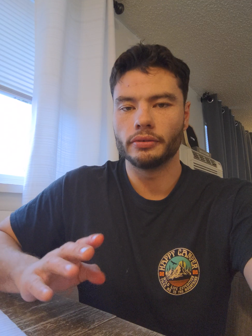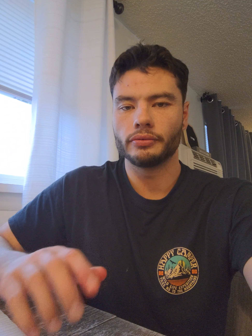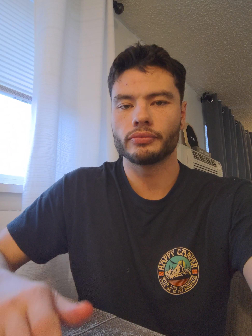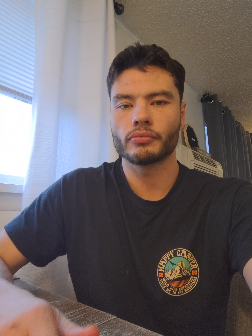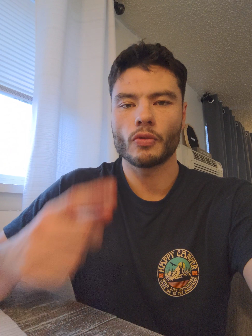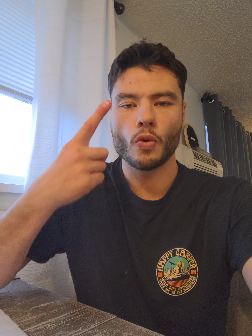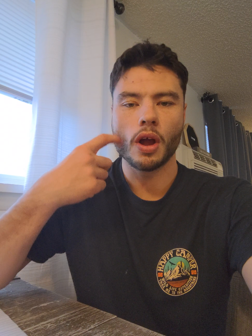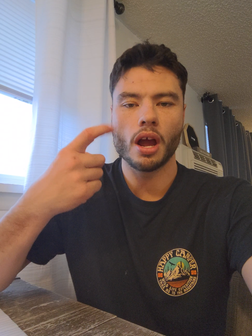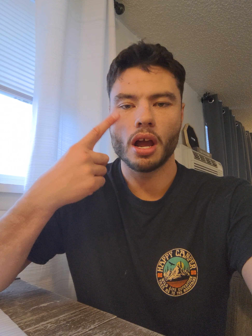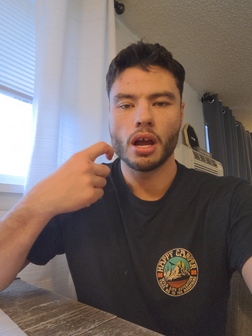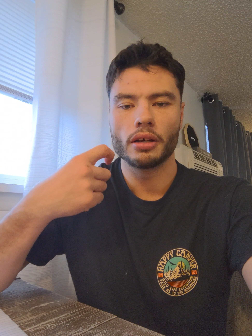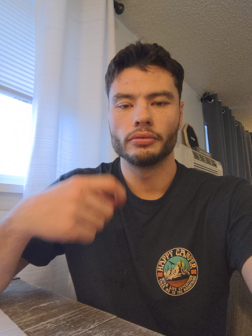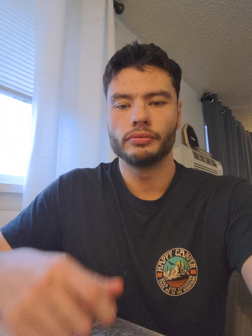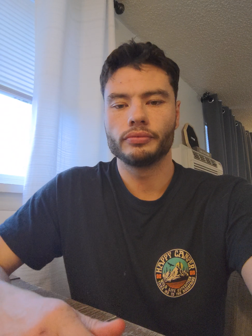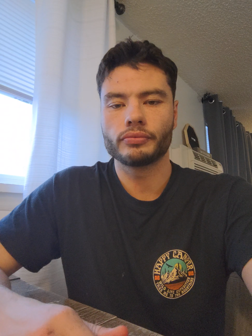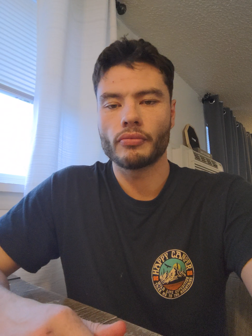cry